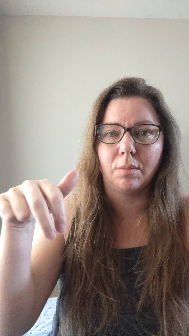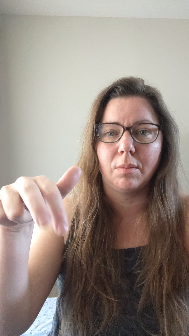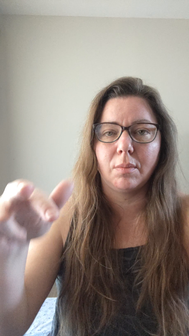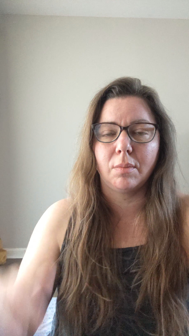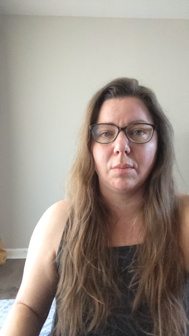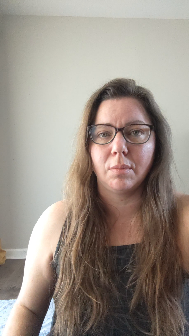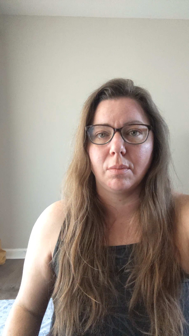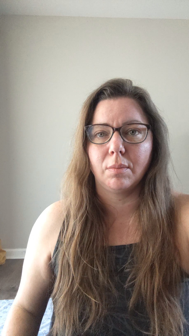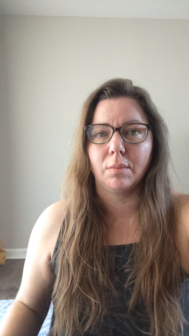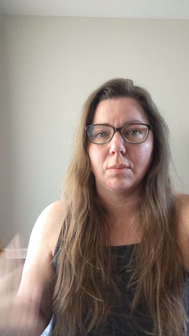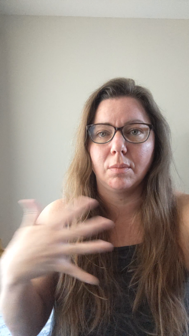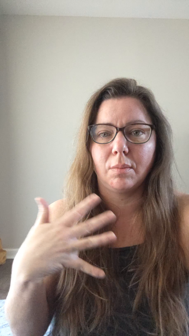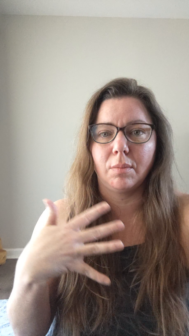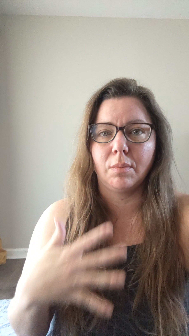scared